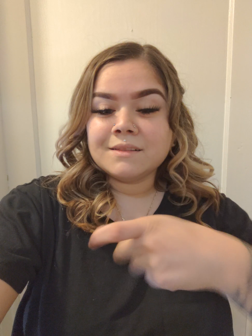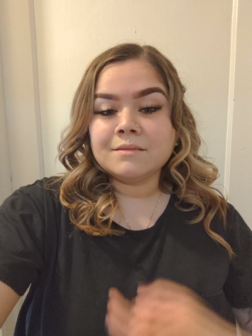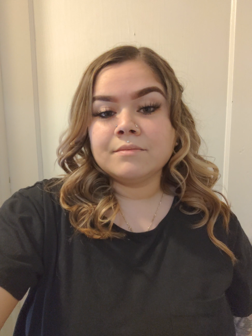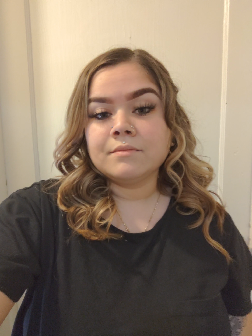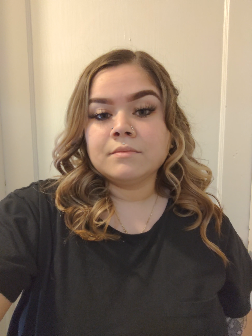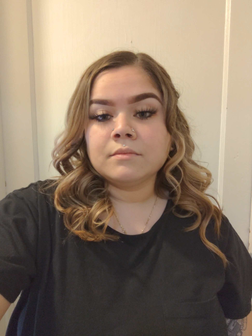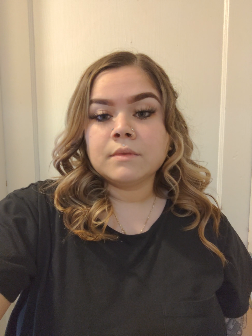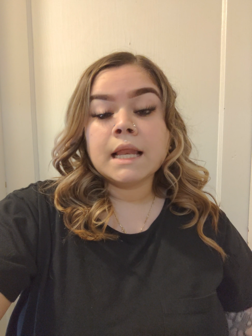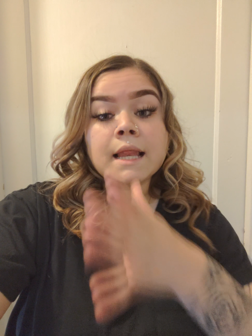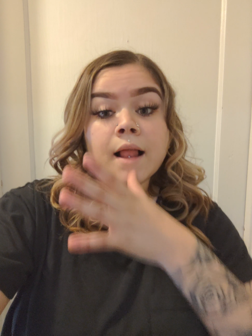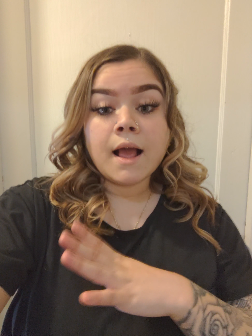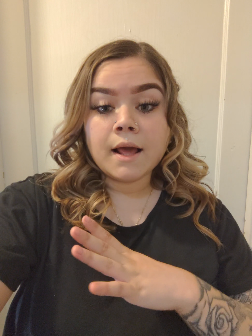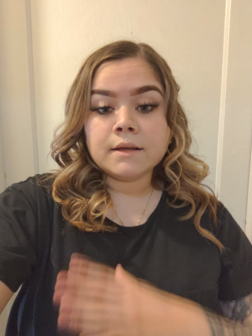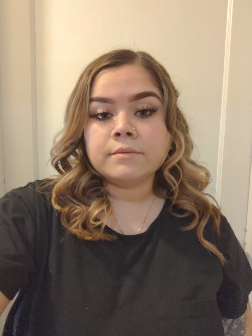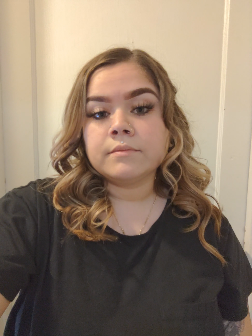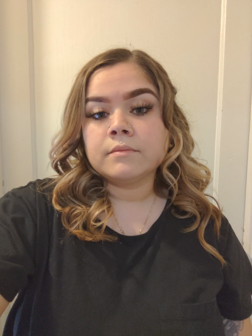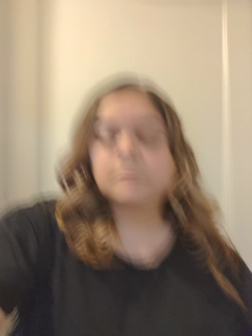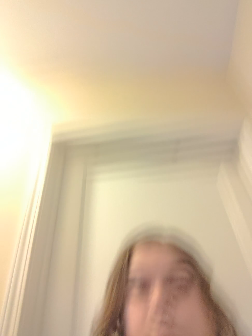lady